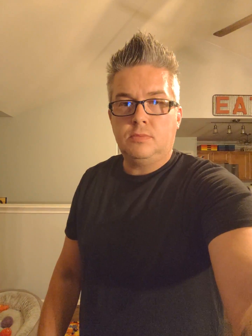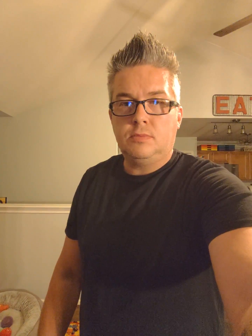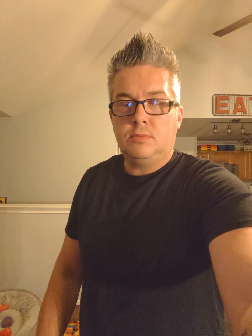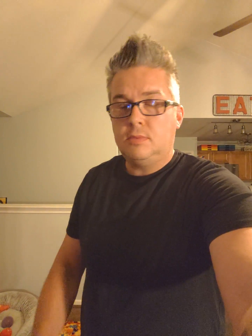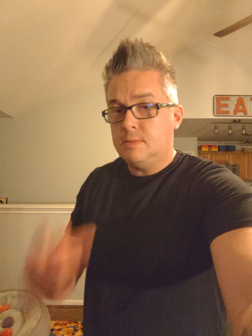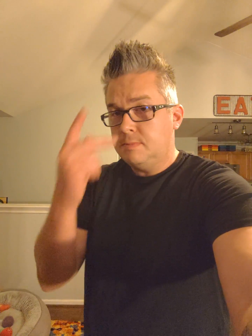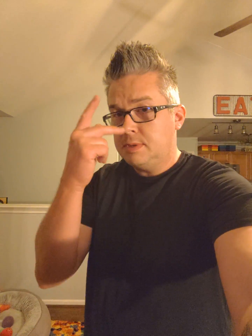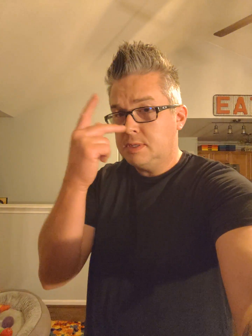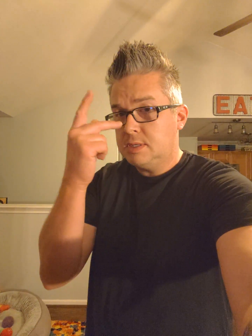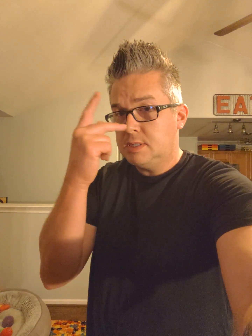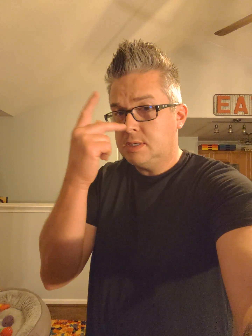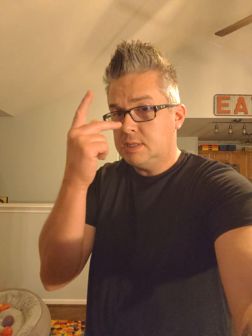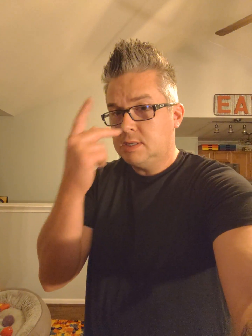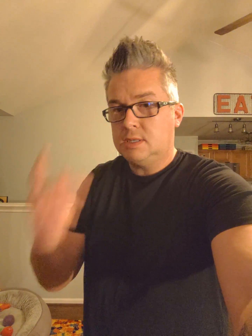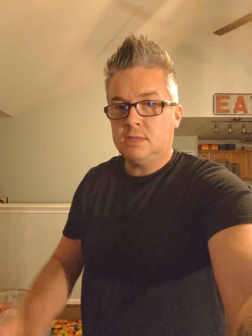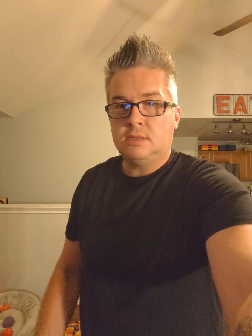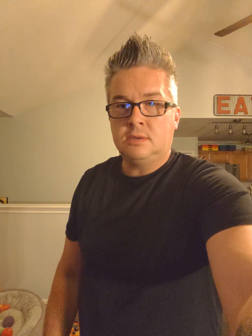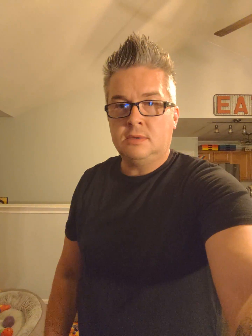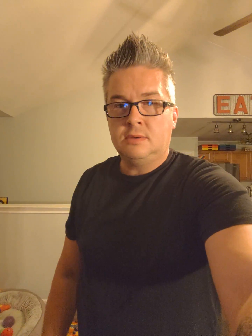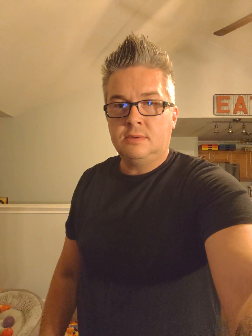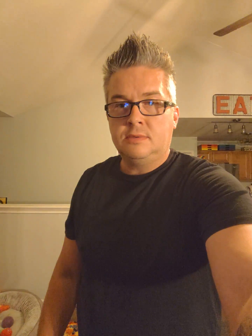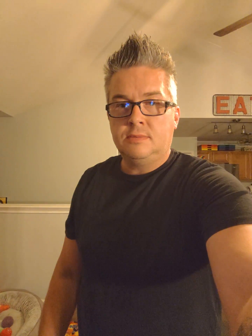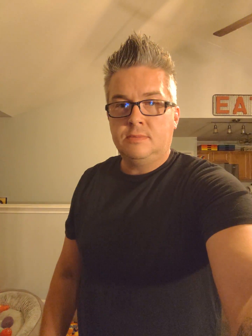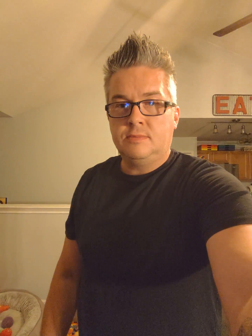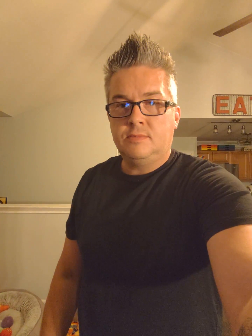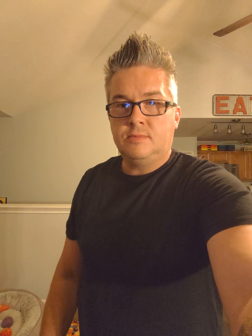penis